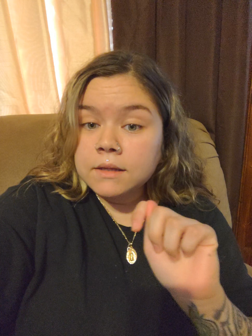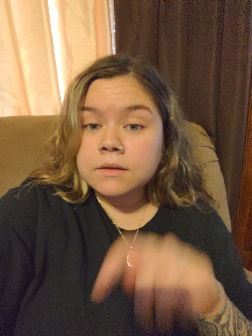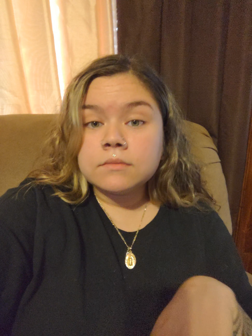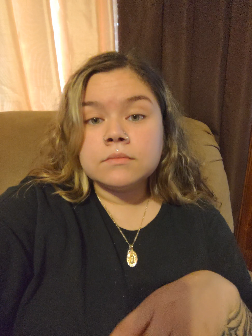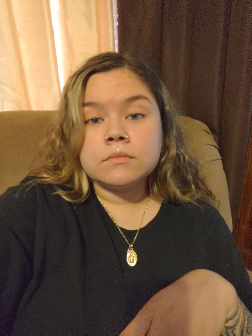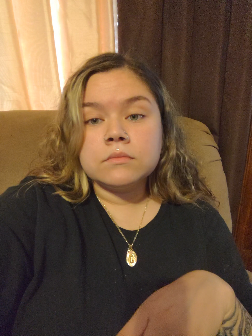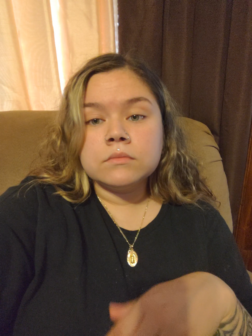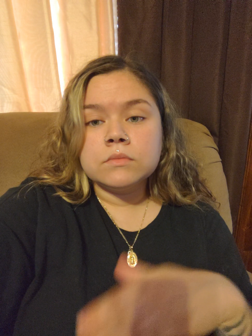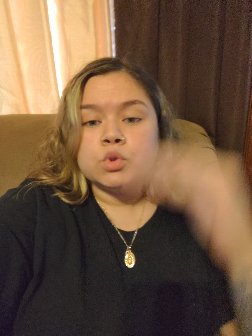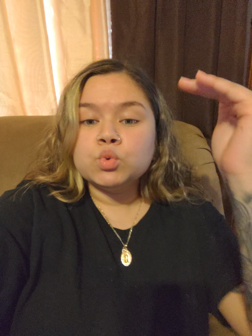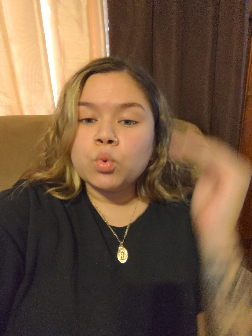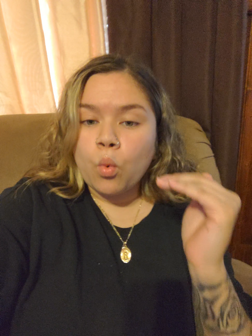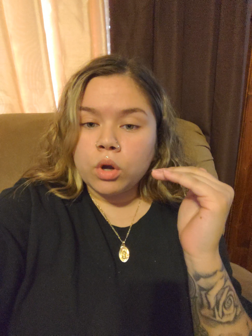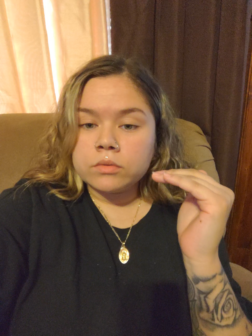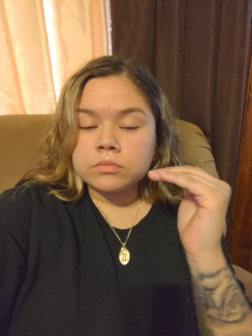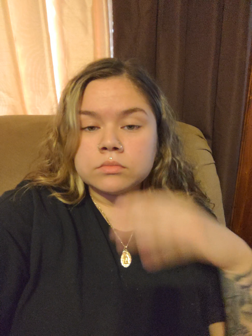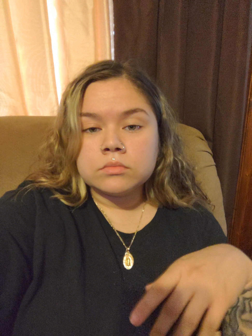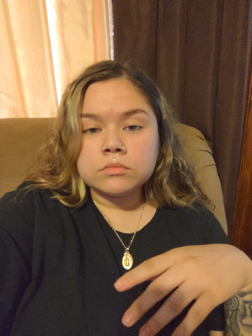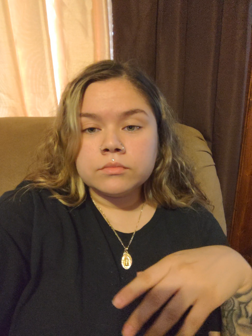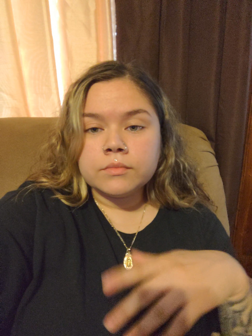short